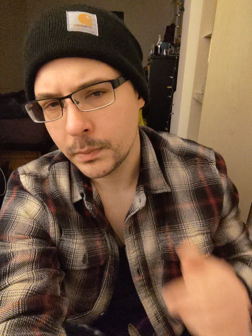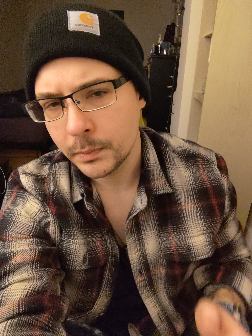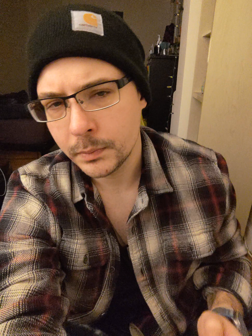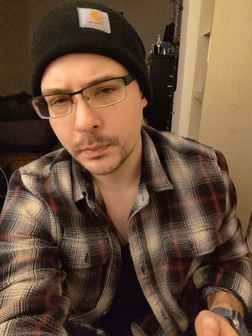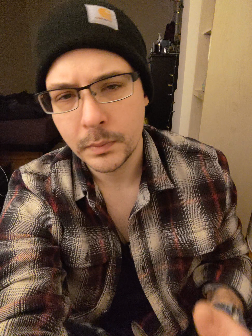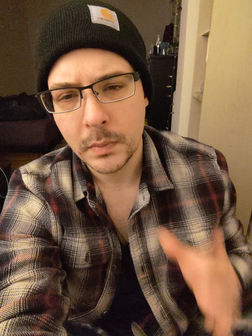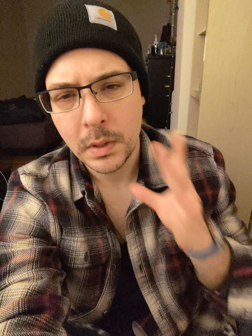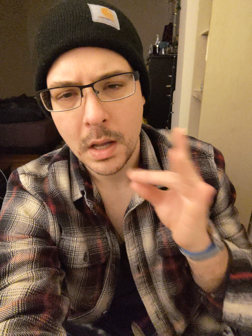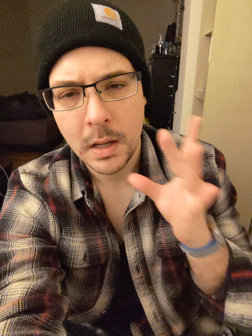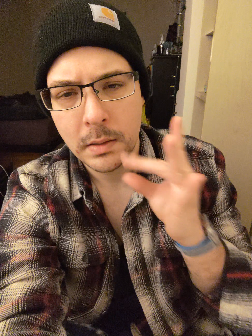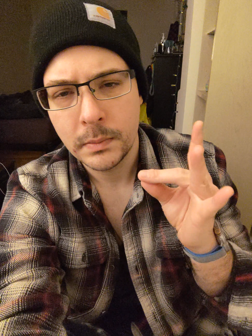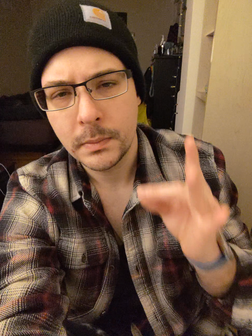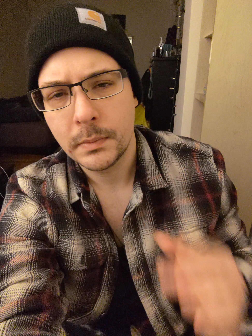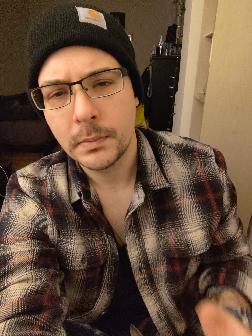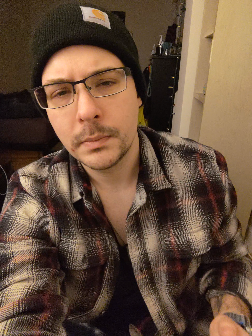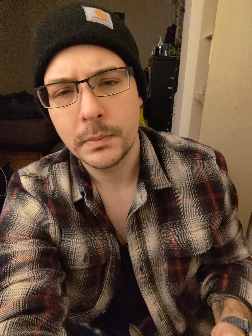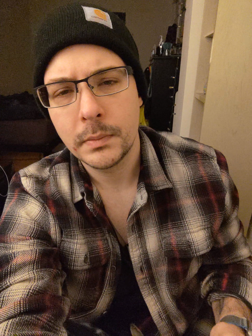cat